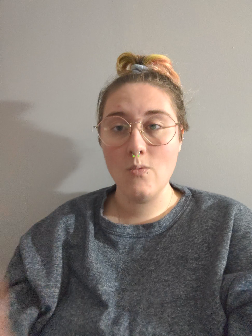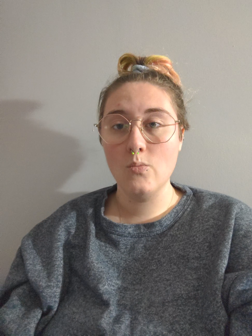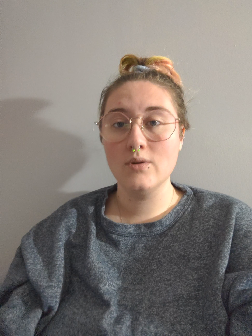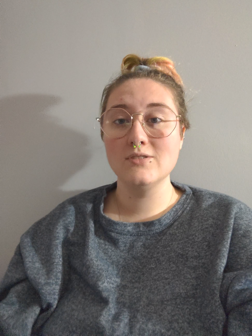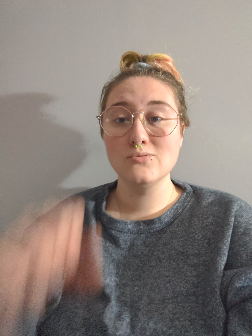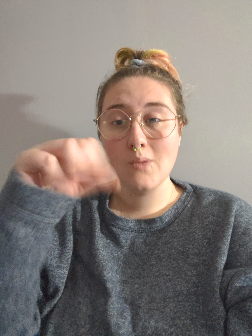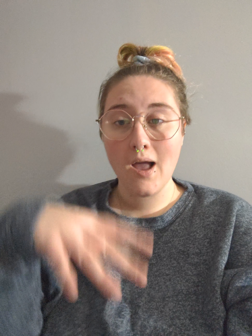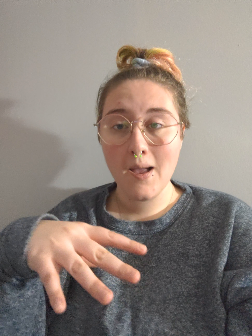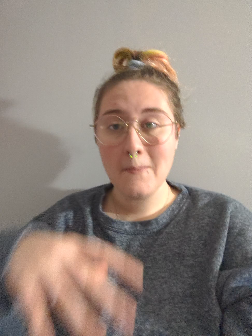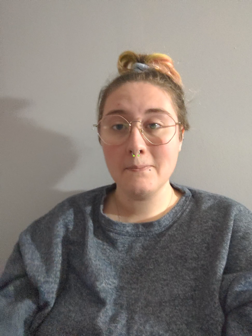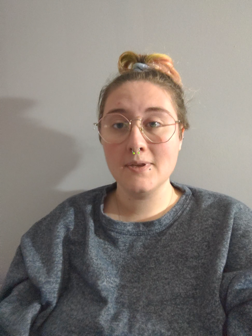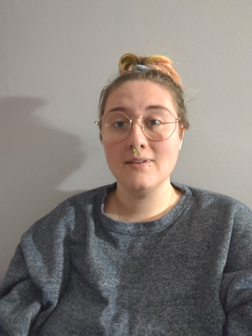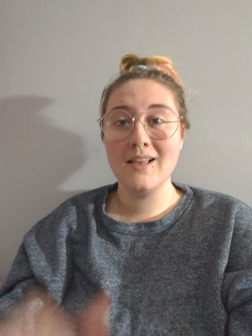drop